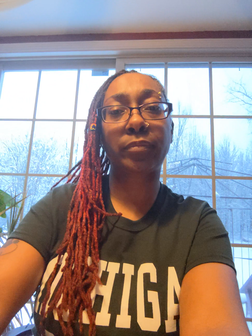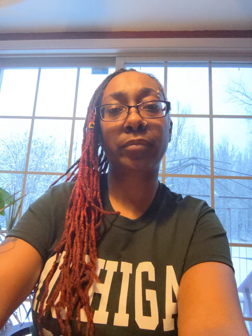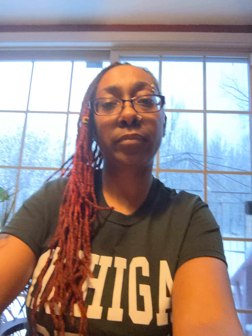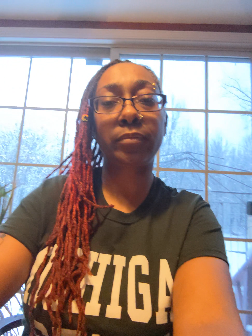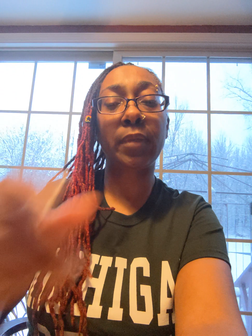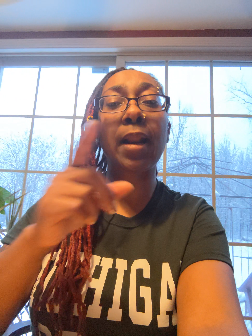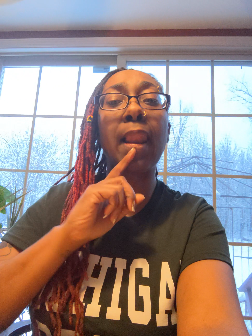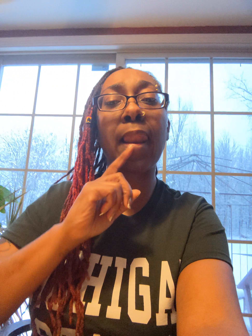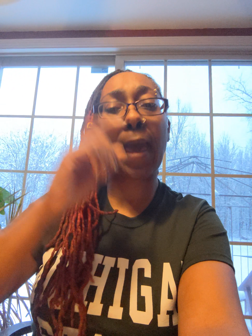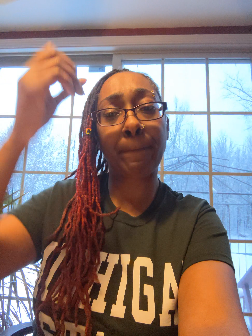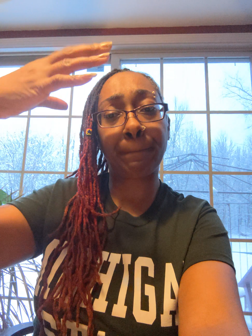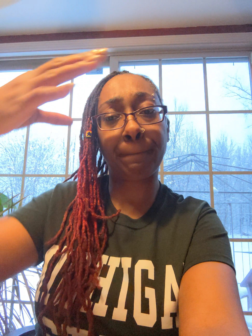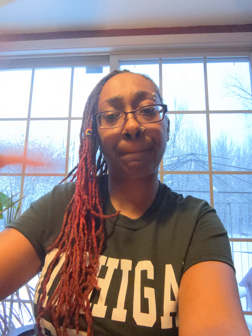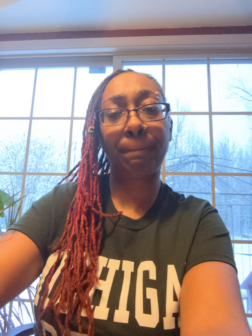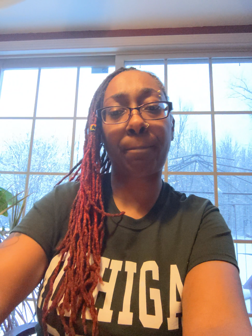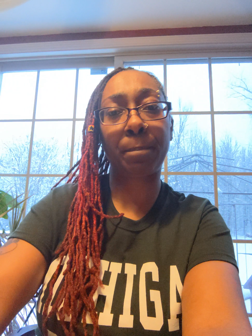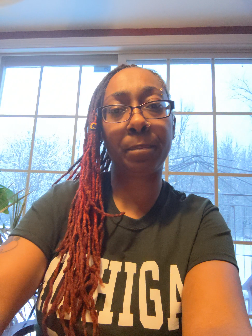lamp